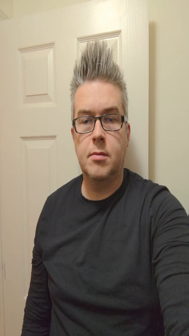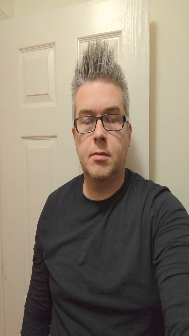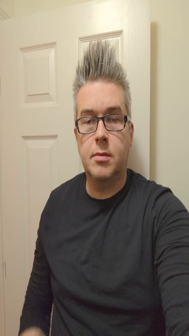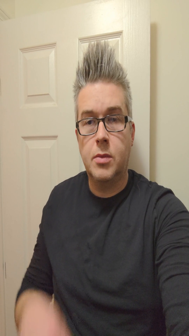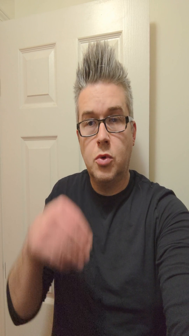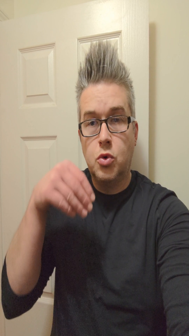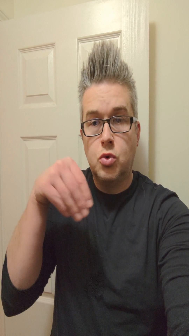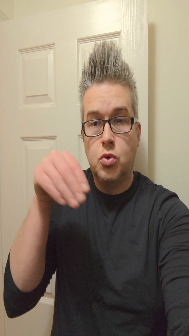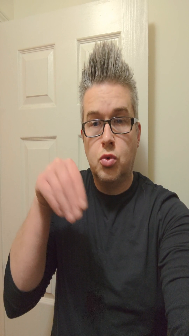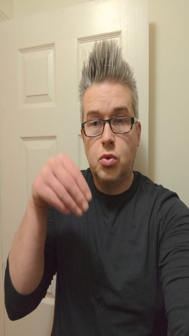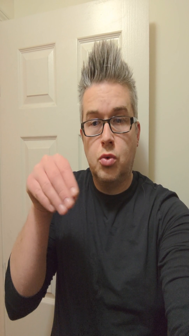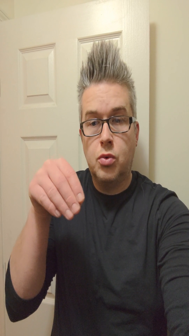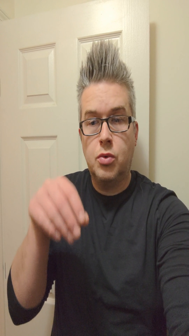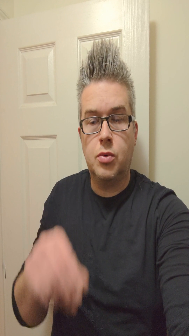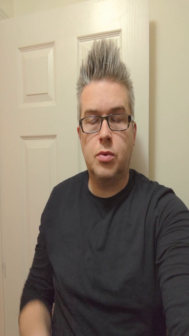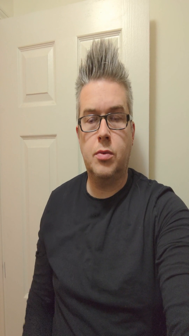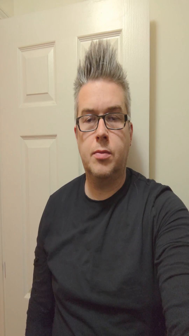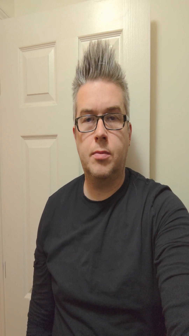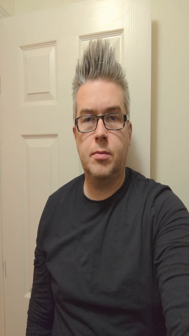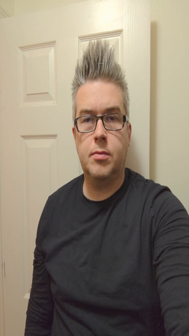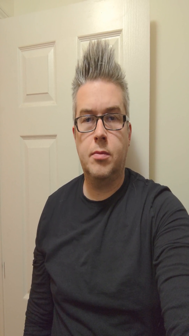store